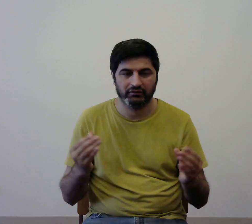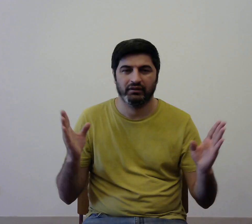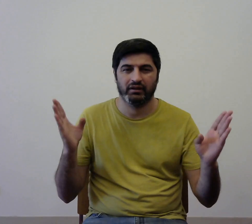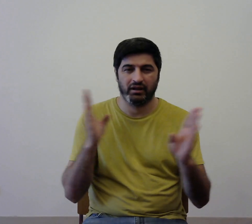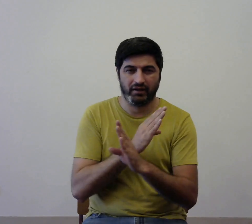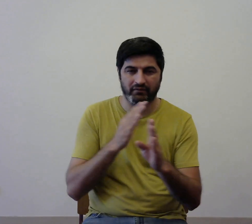hava